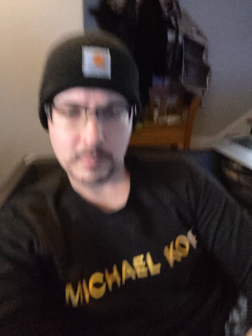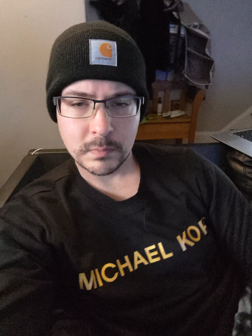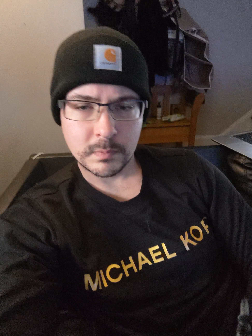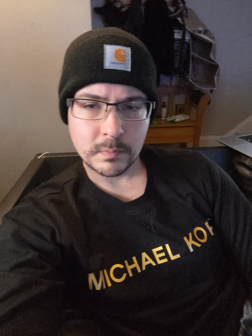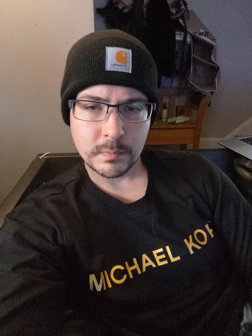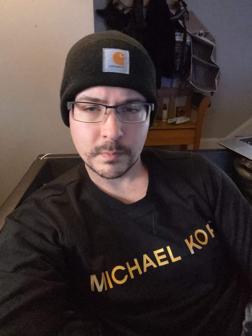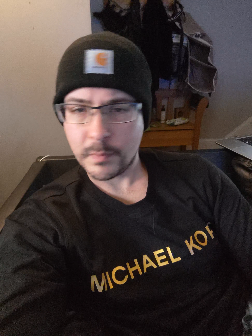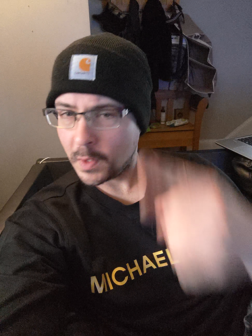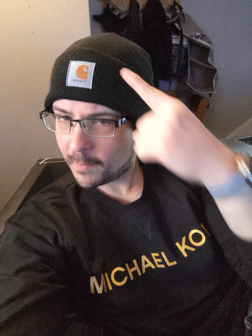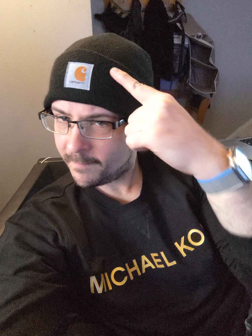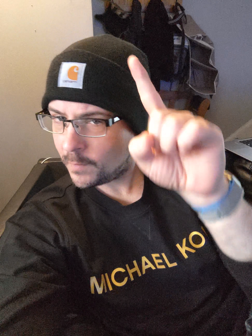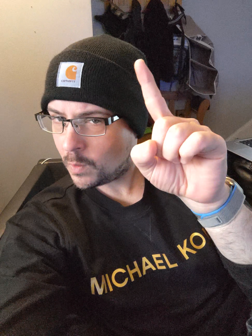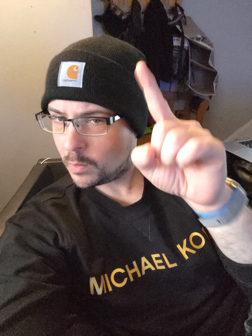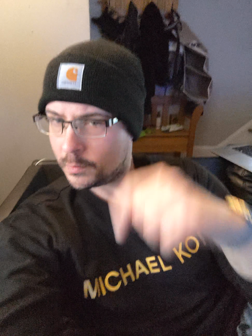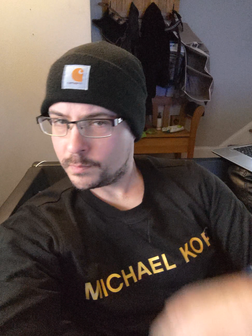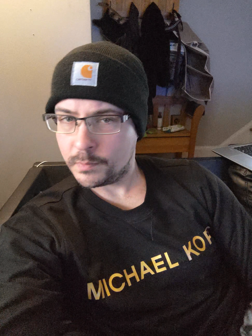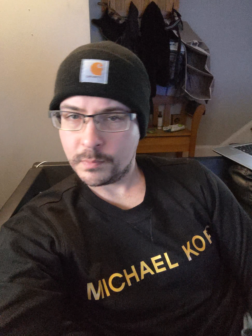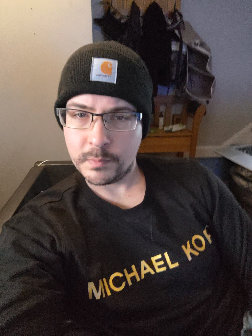for